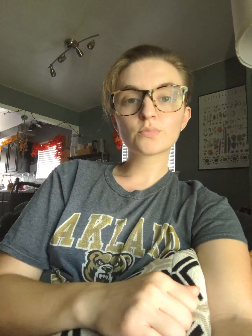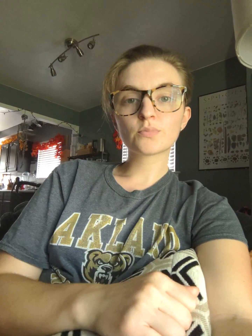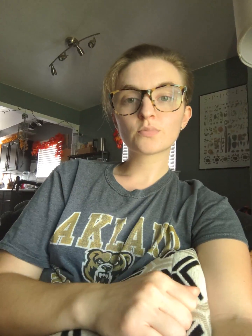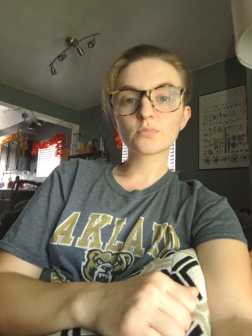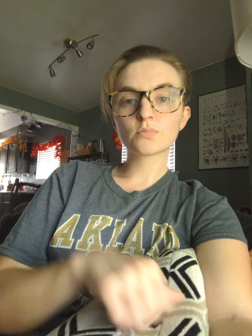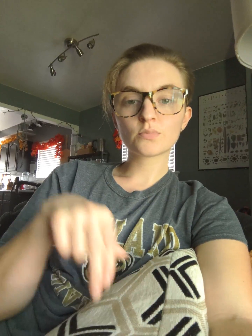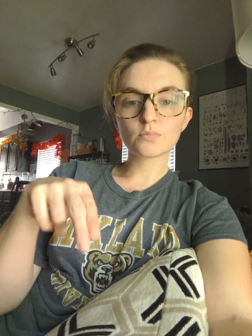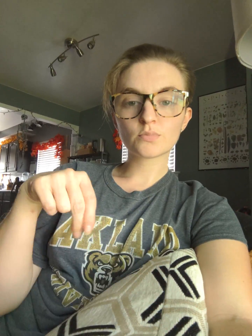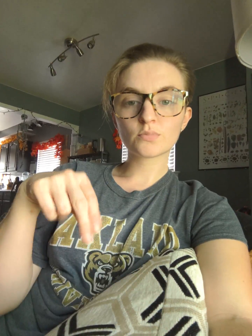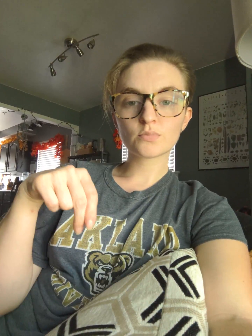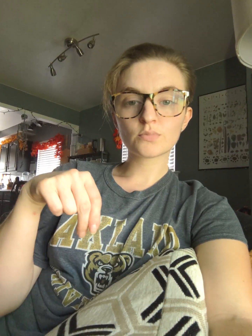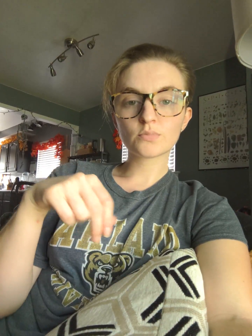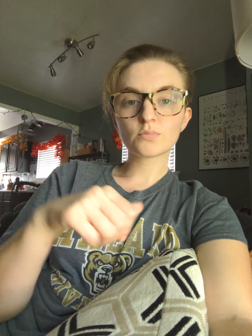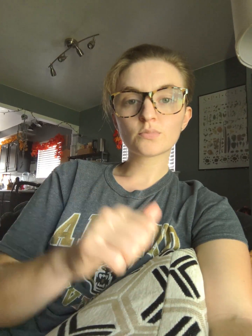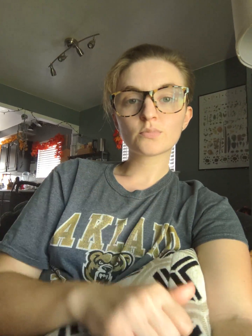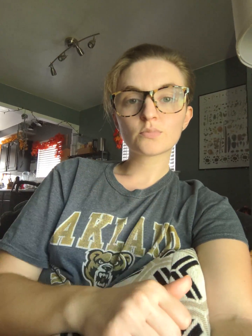diaper